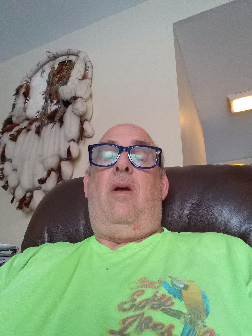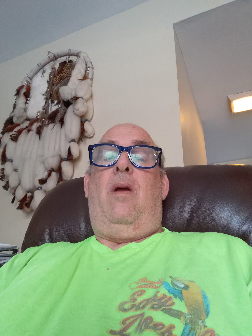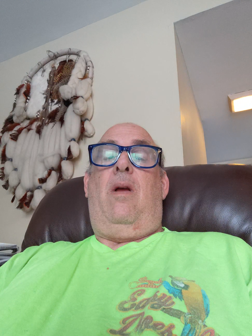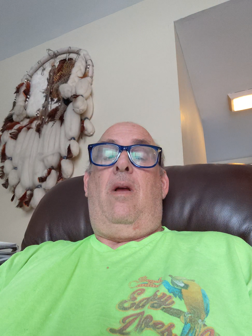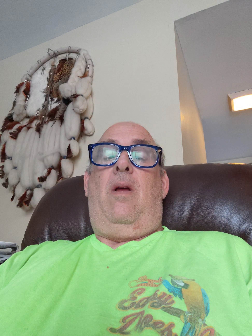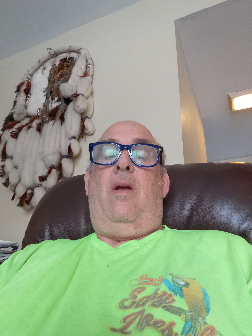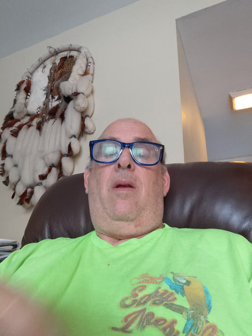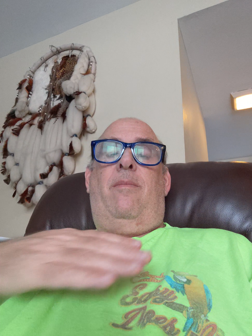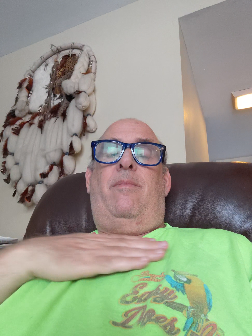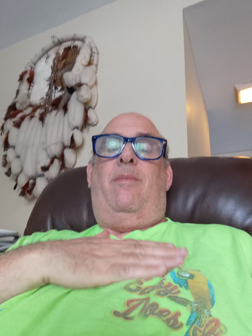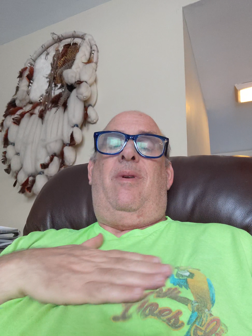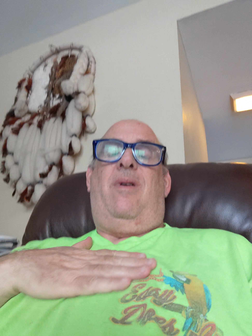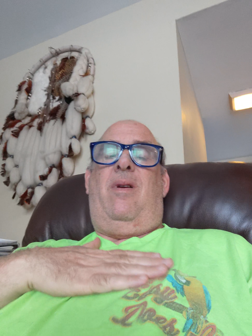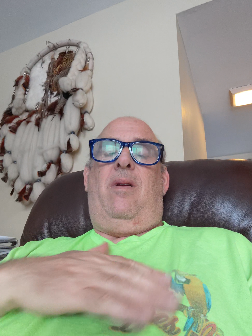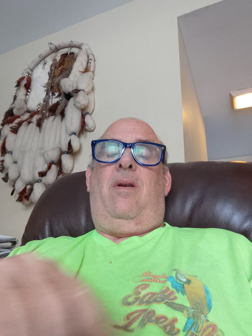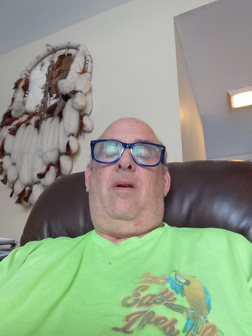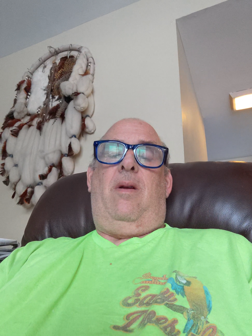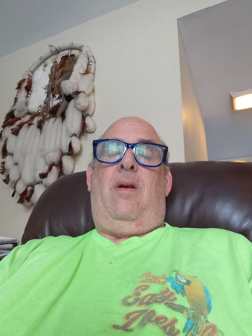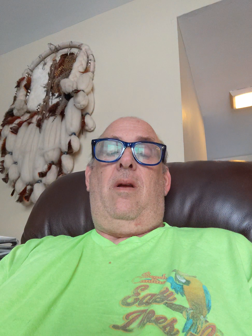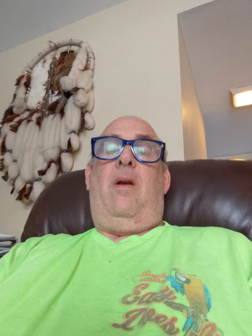please